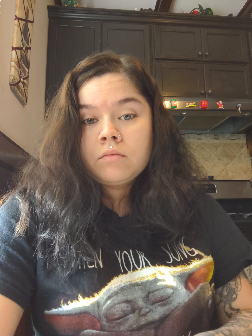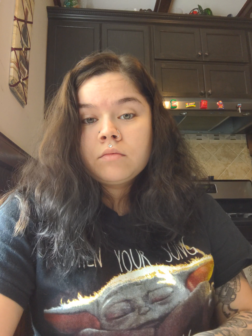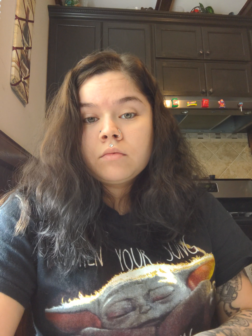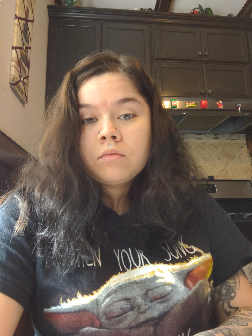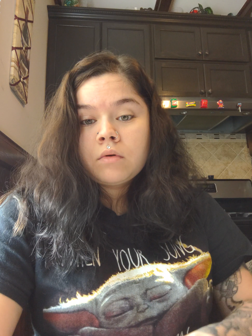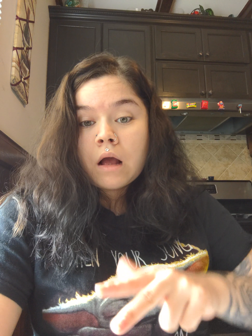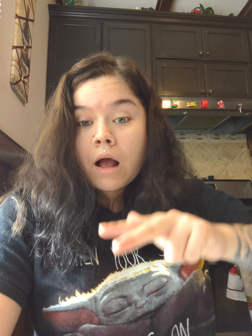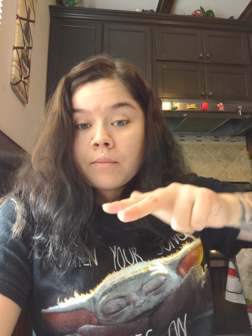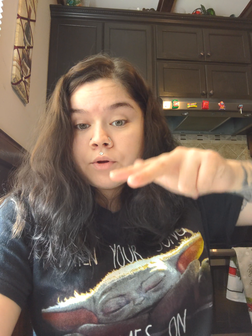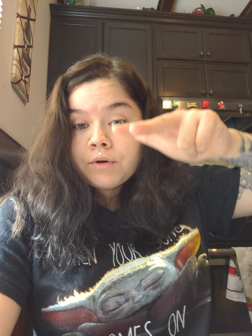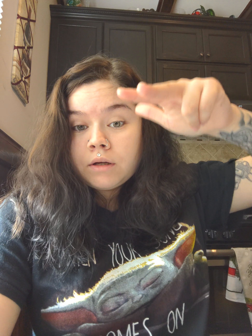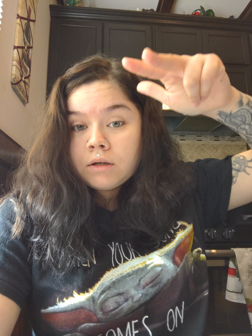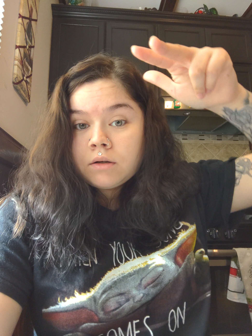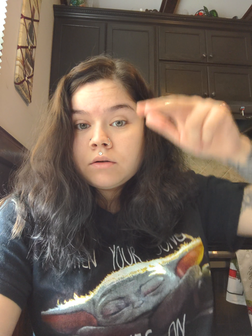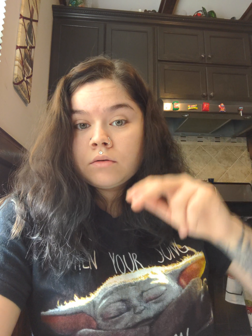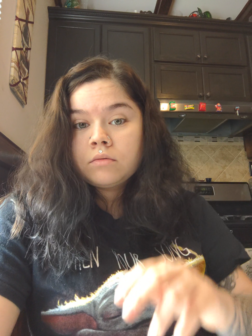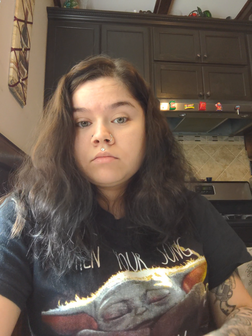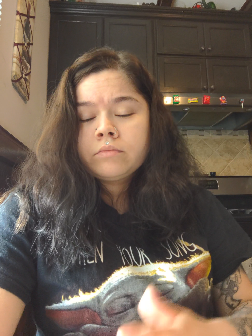helicopter